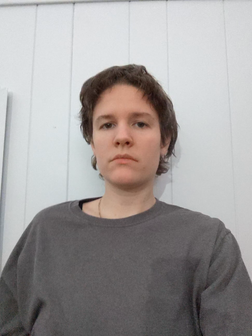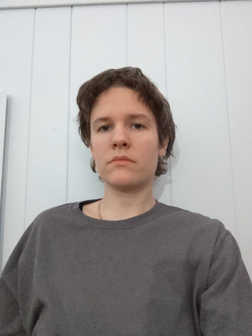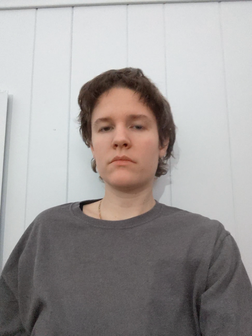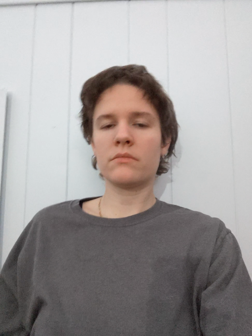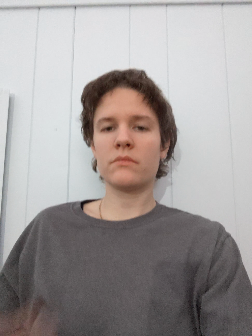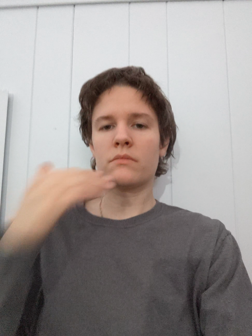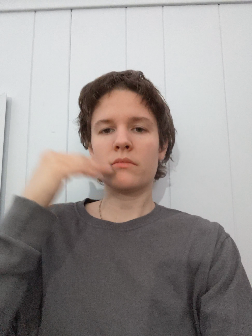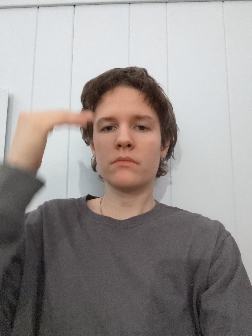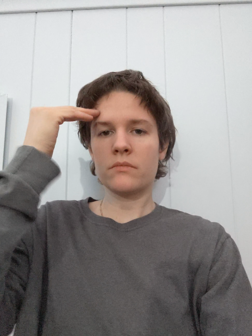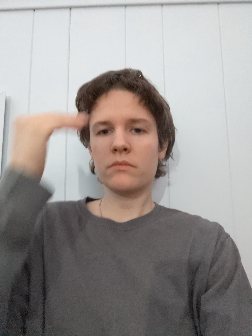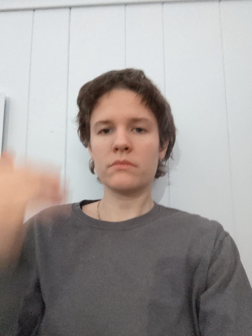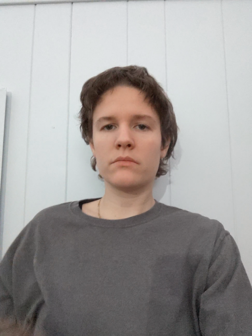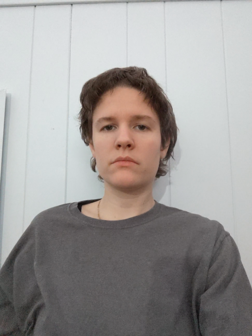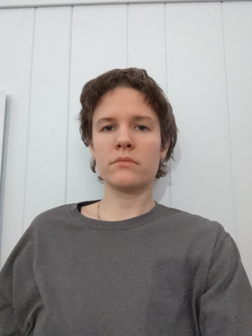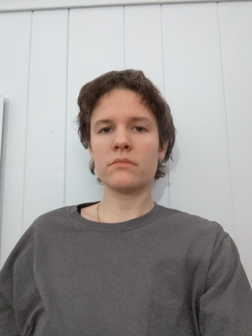head